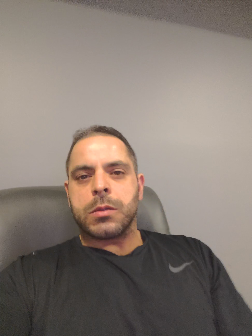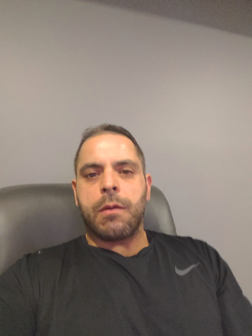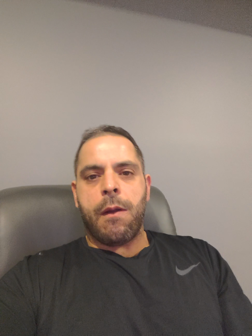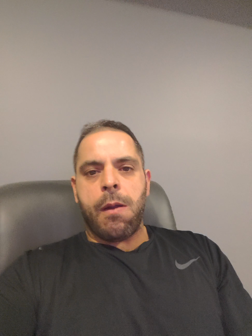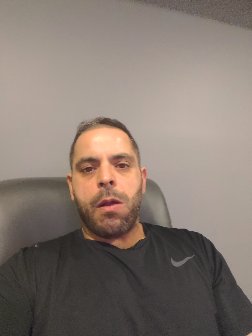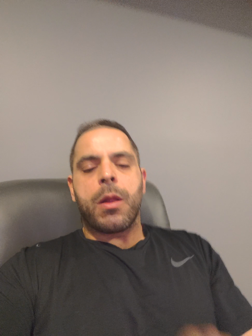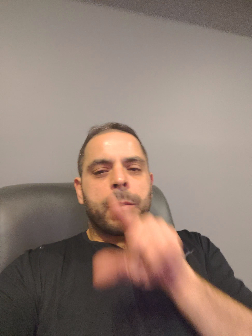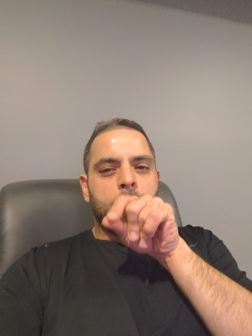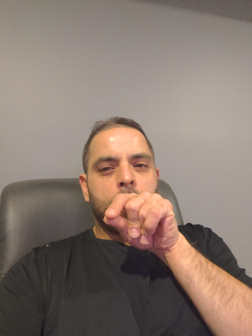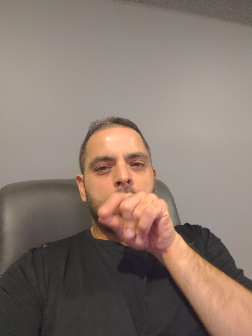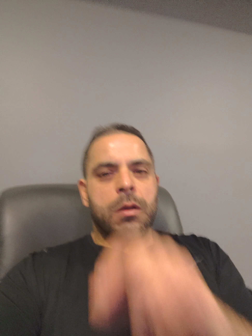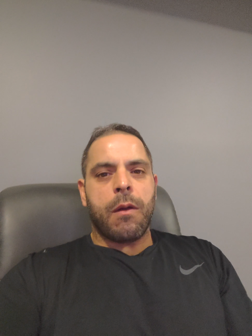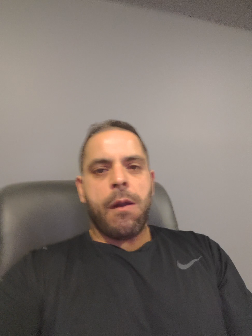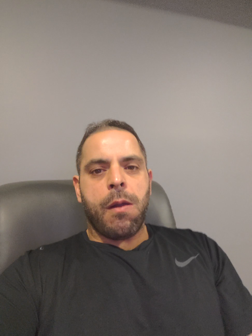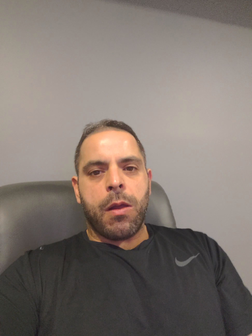bird